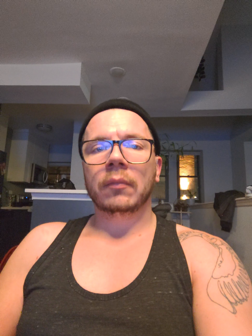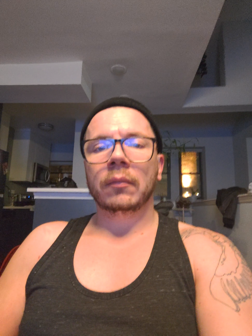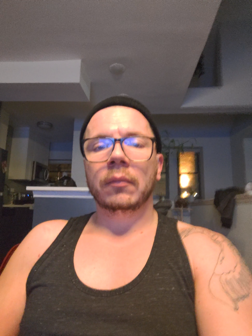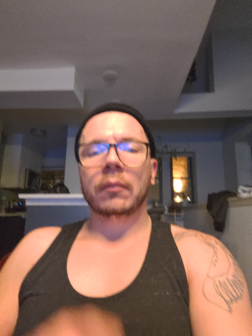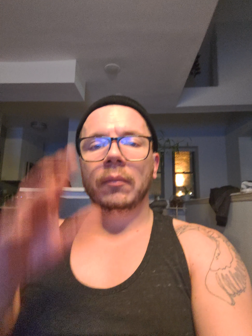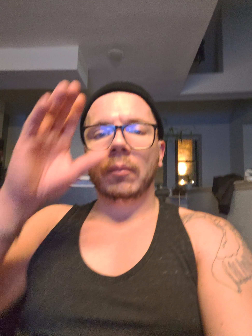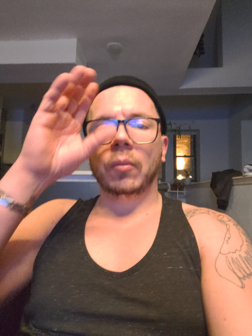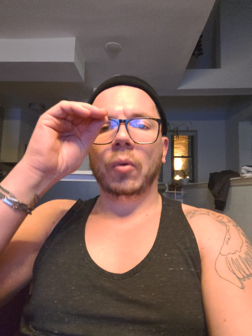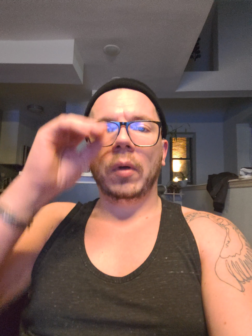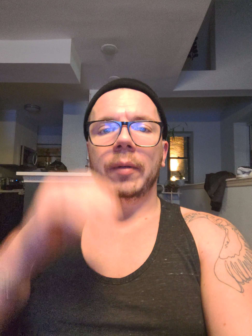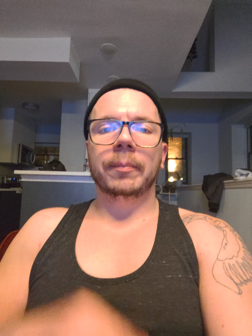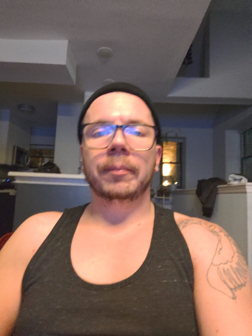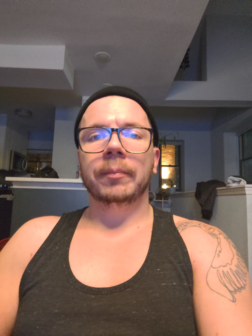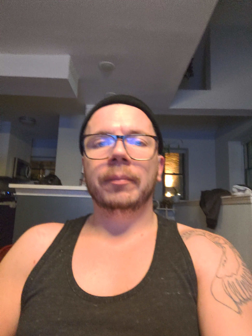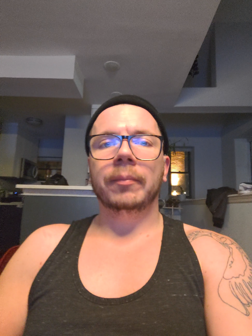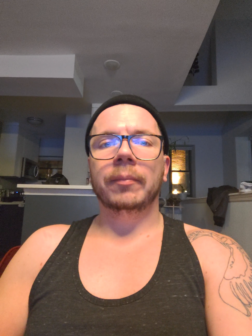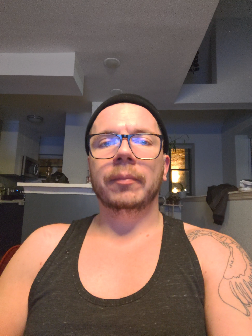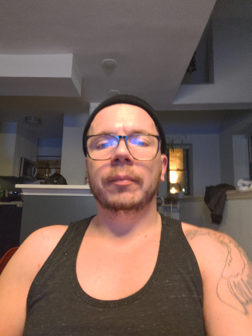boy